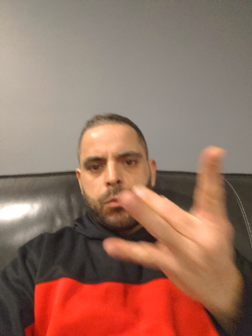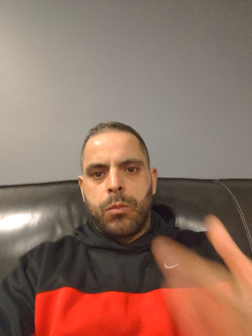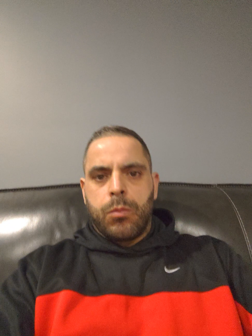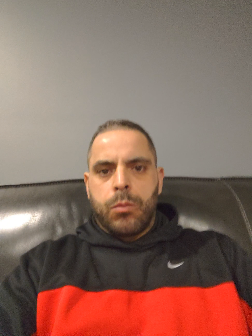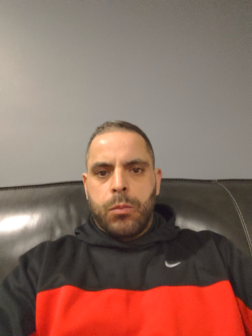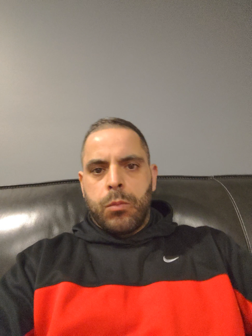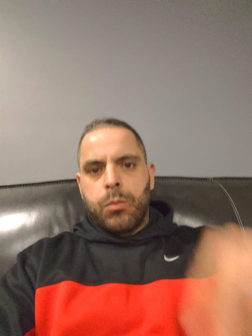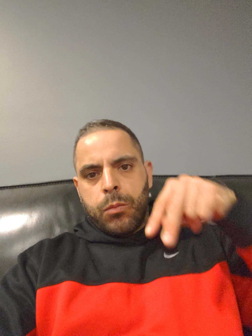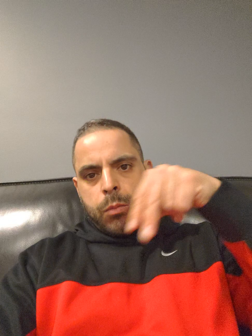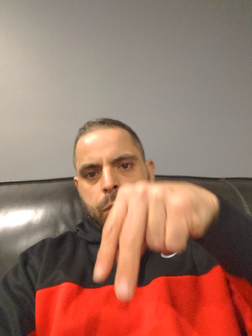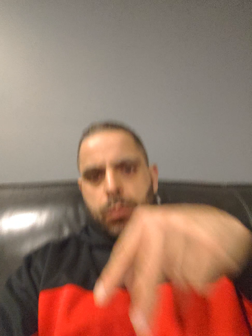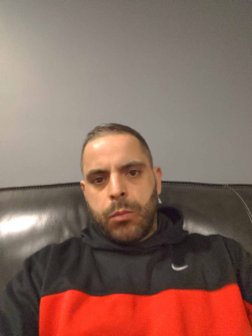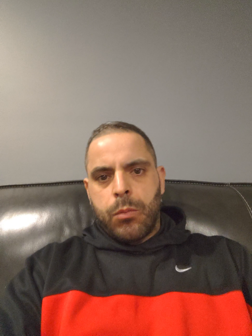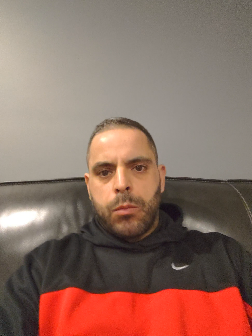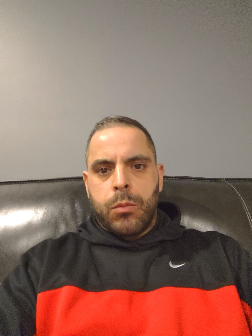ride